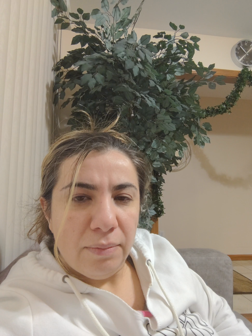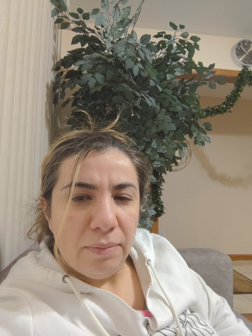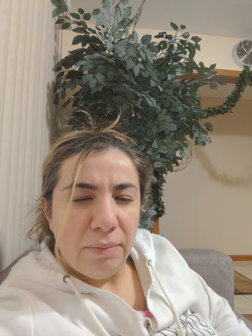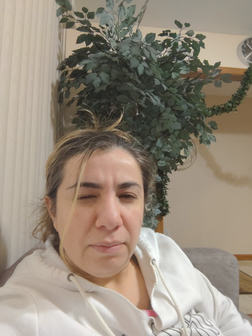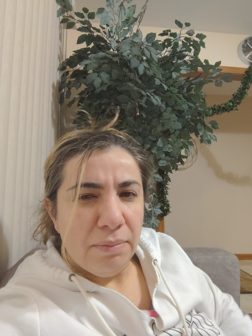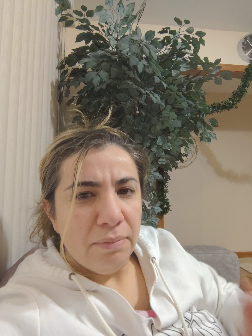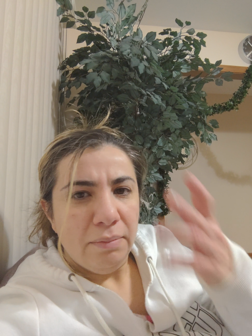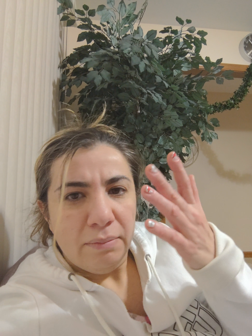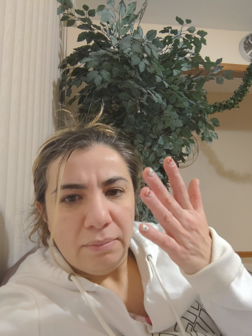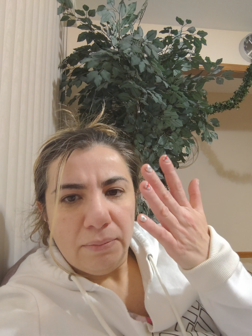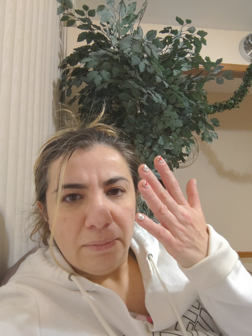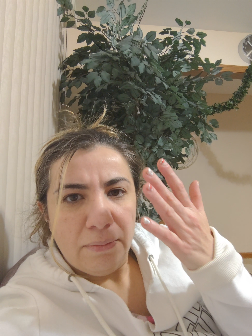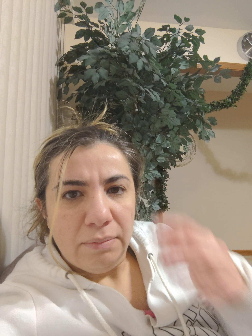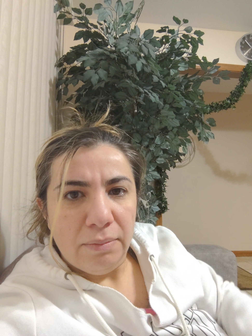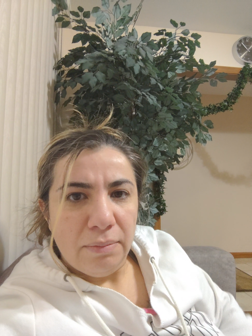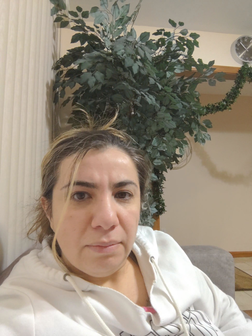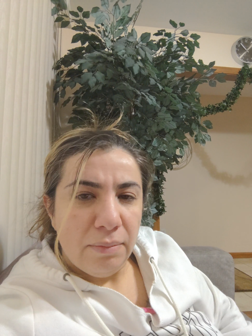finger